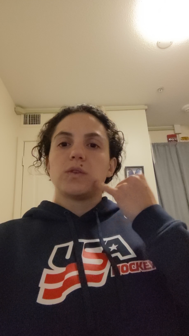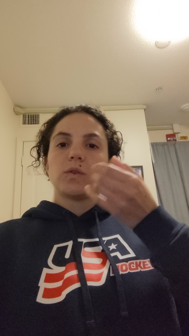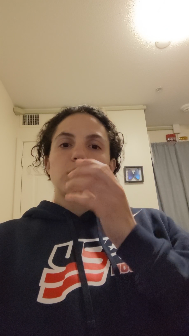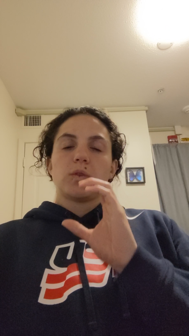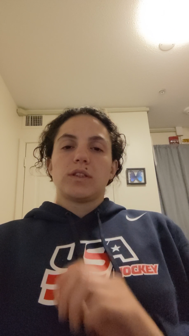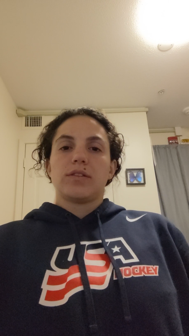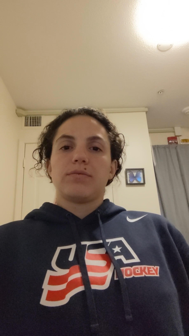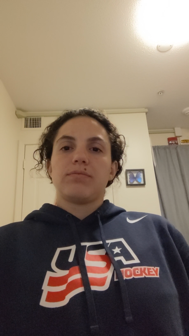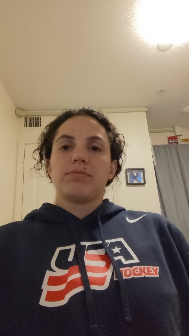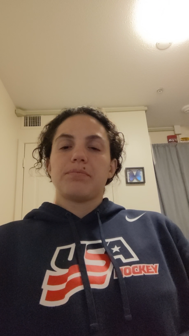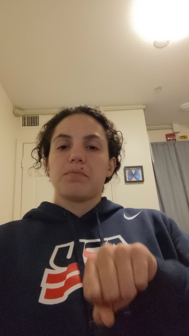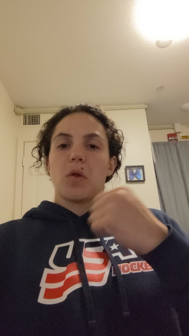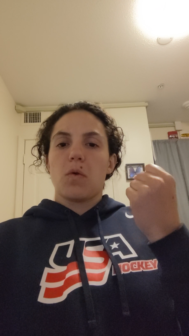broken